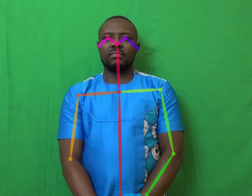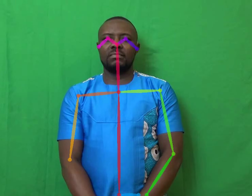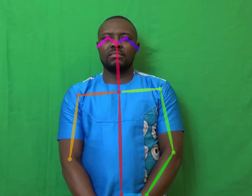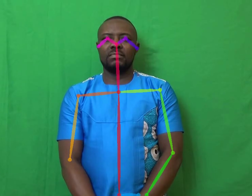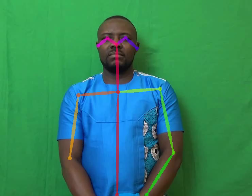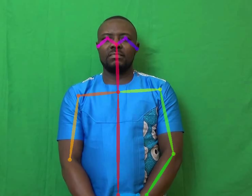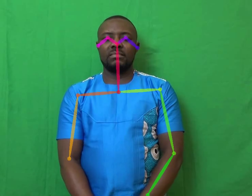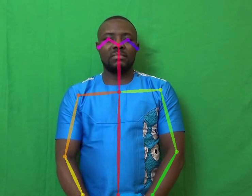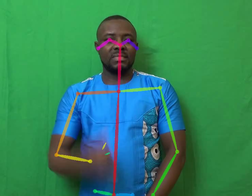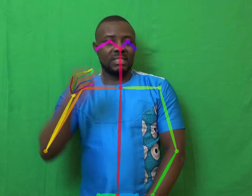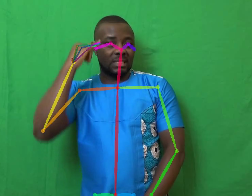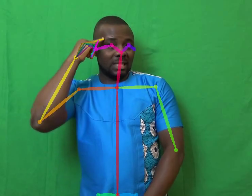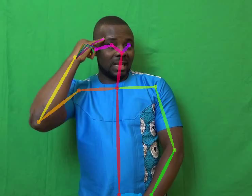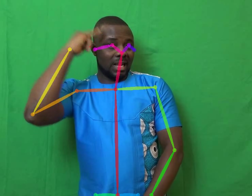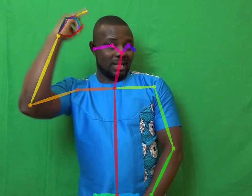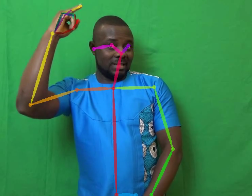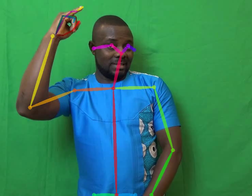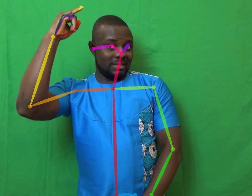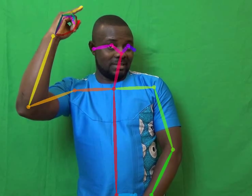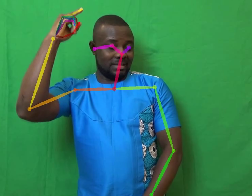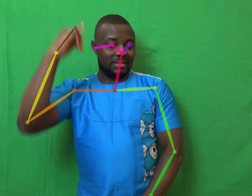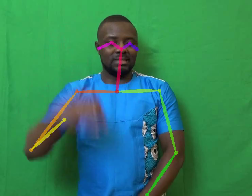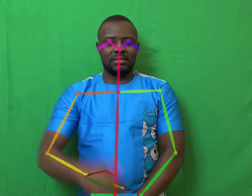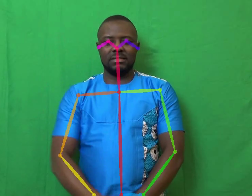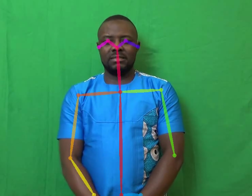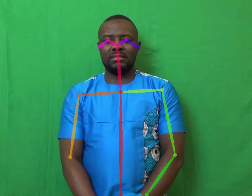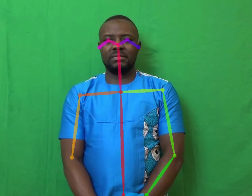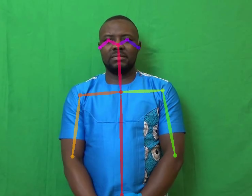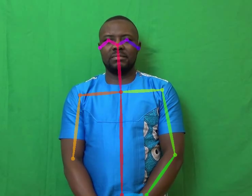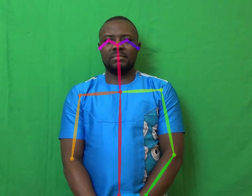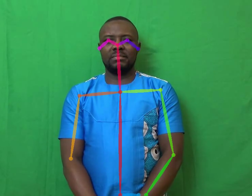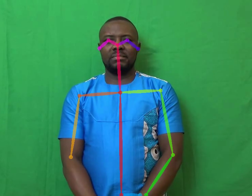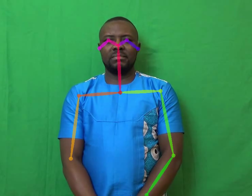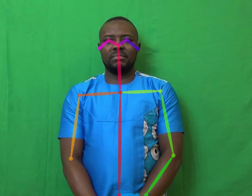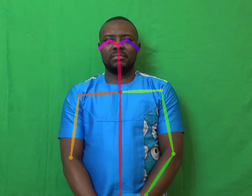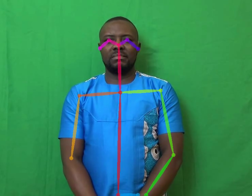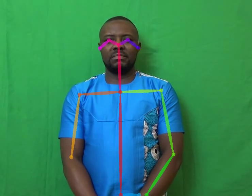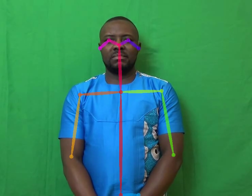idea